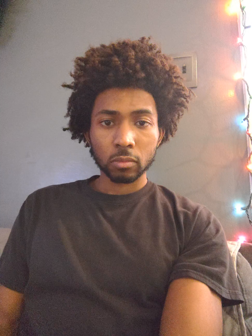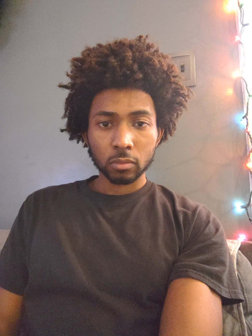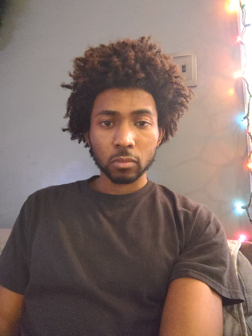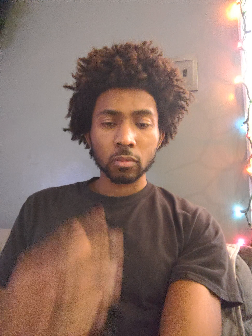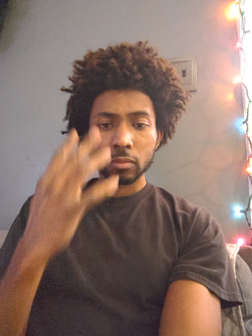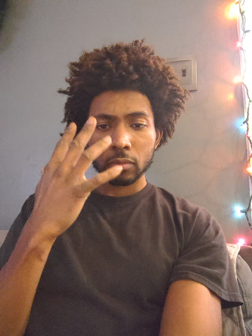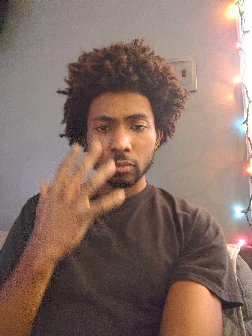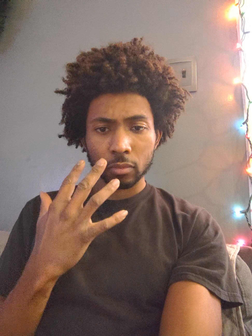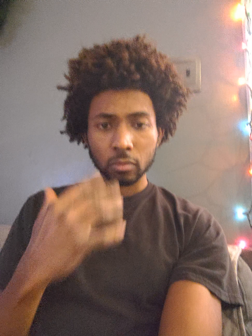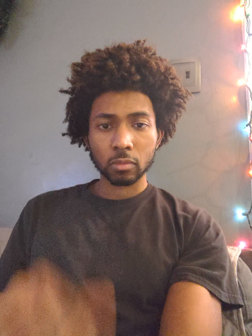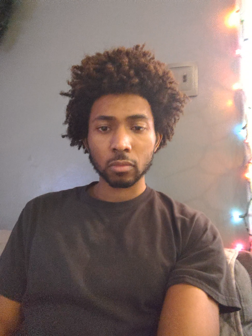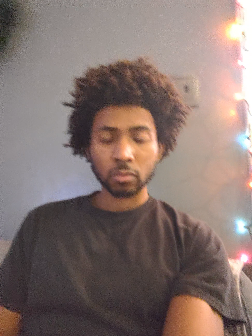sad